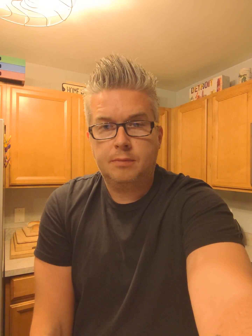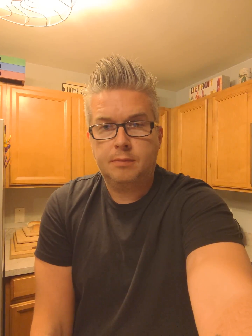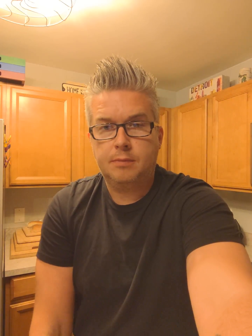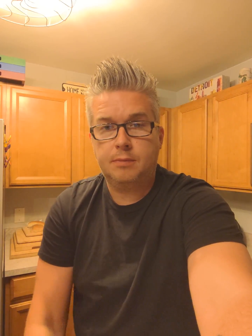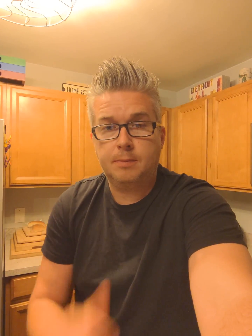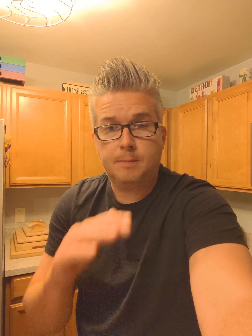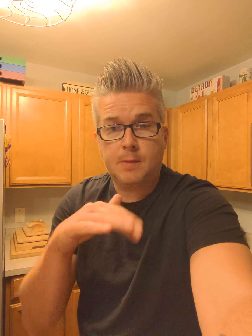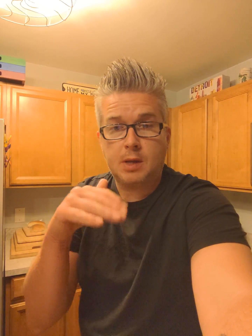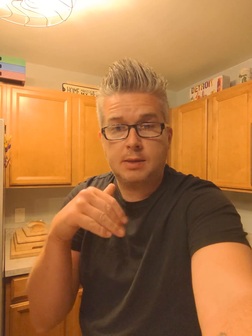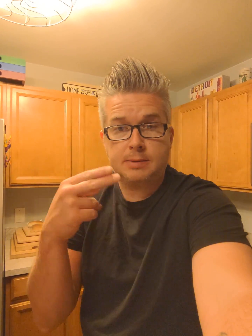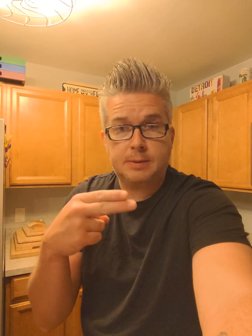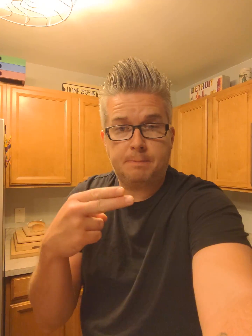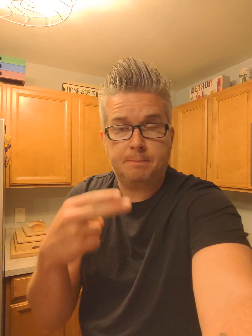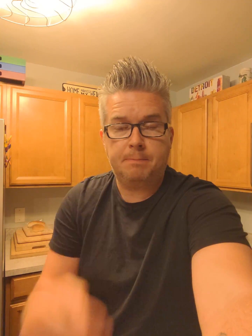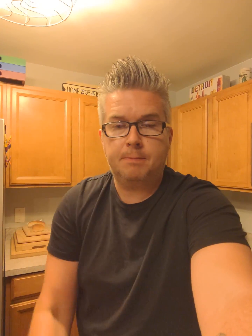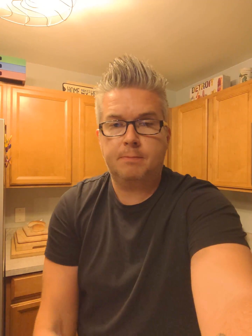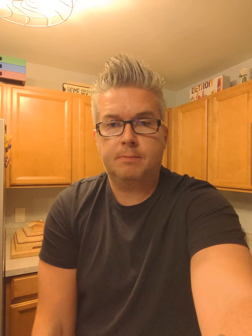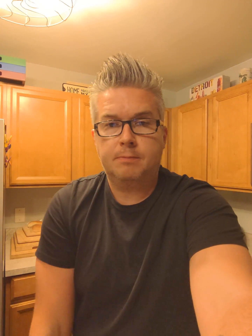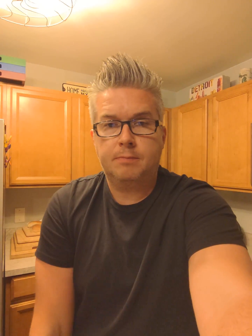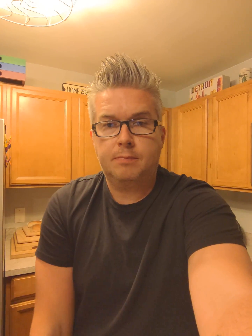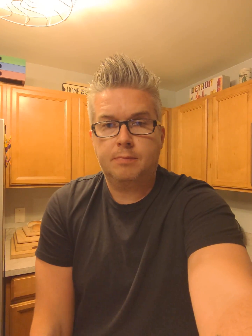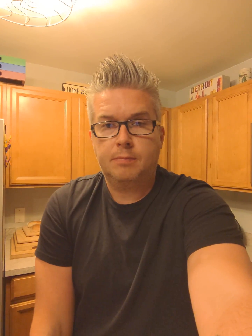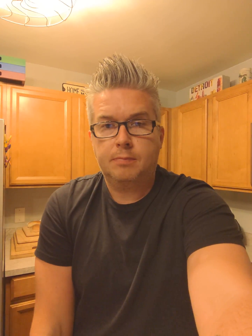pet's name